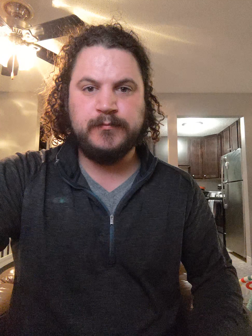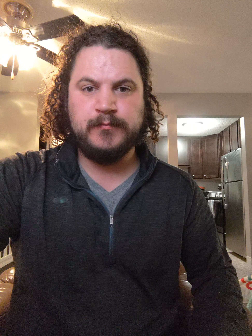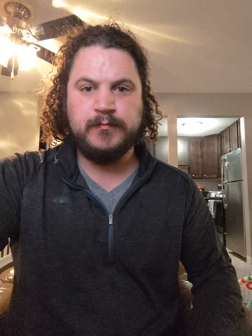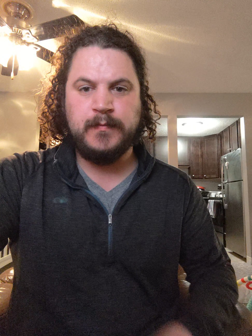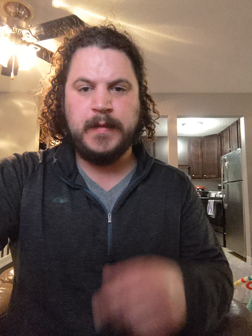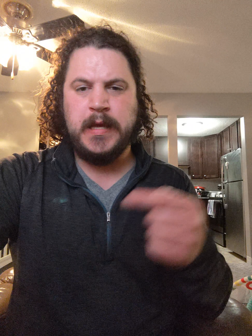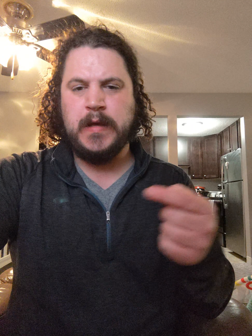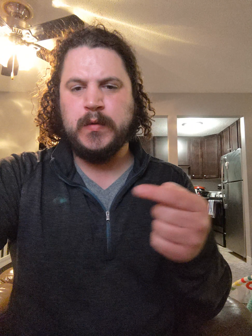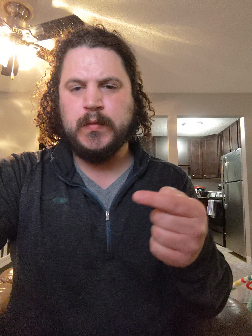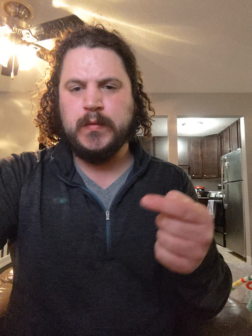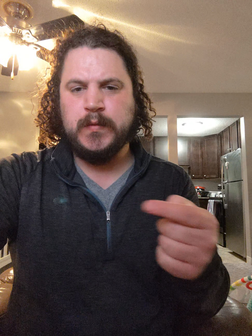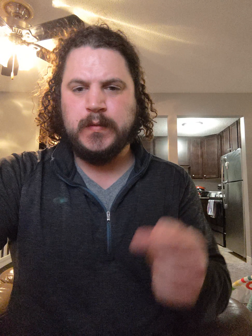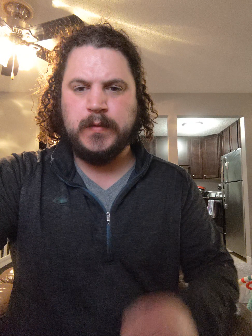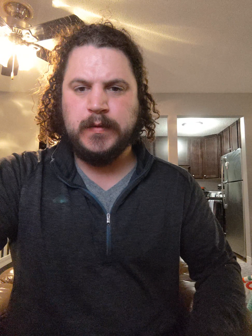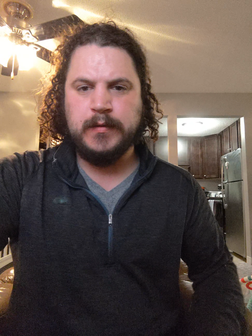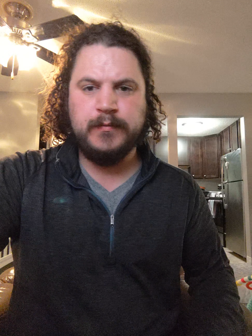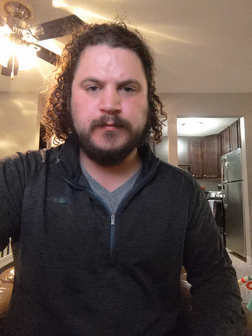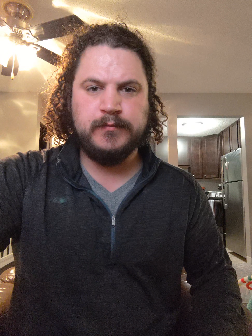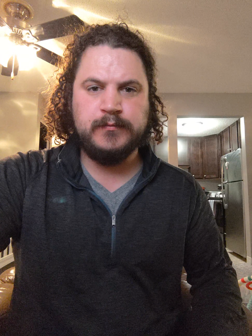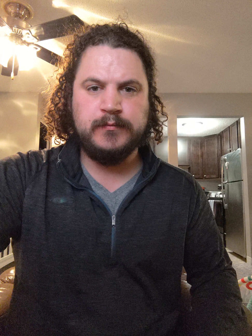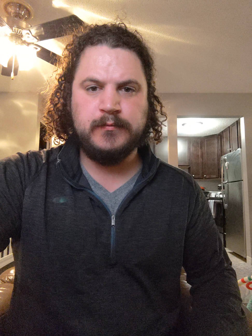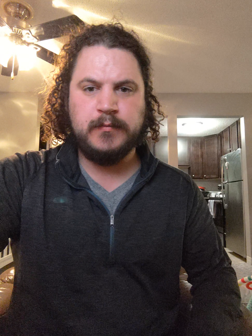owie